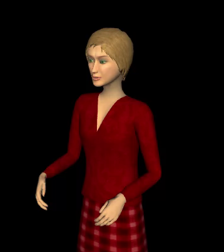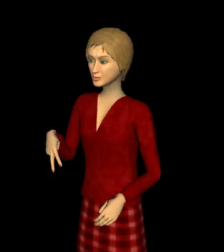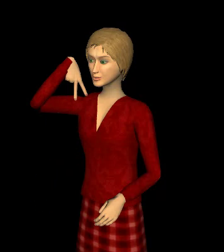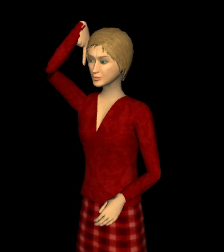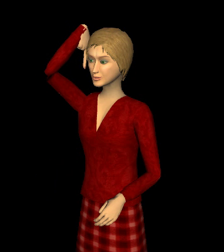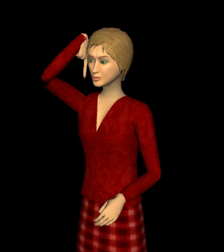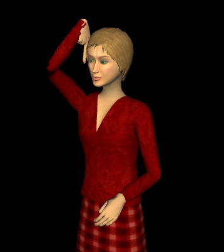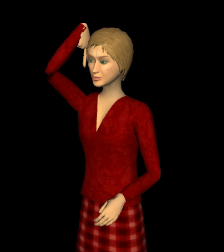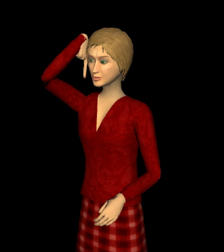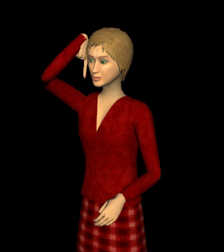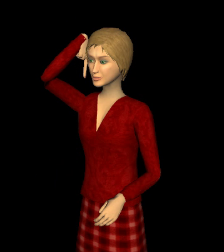كرز